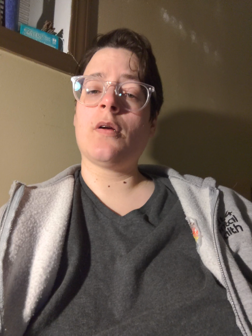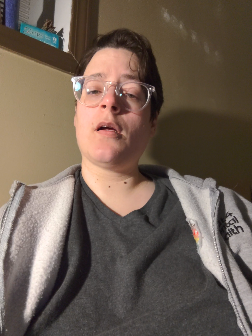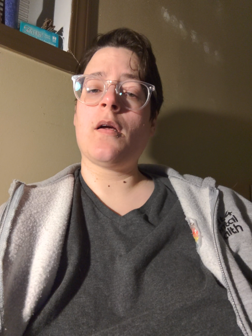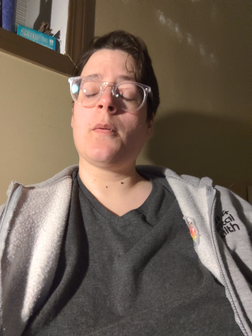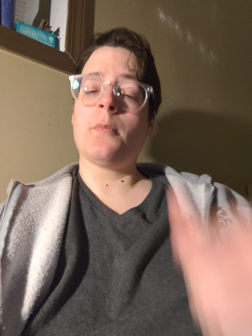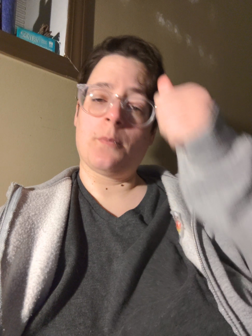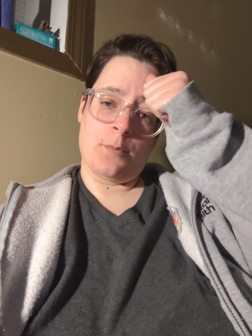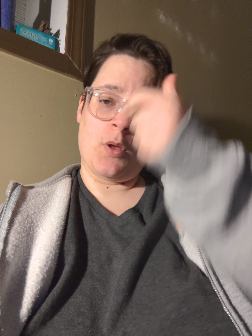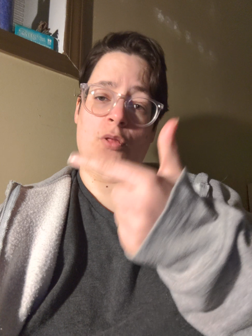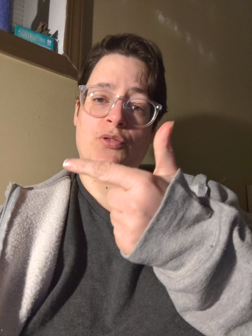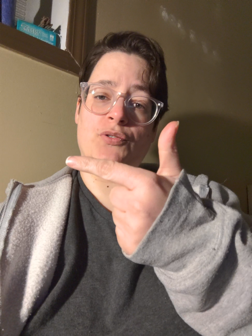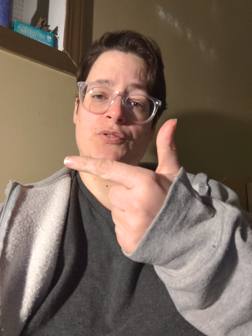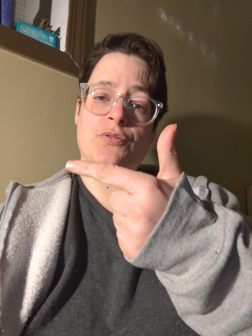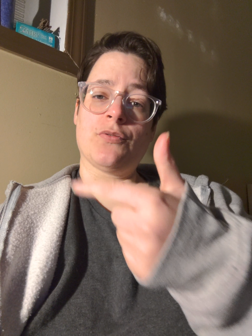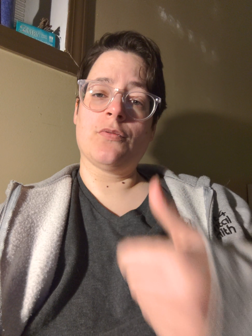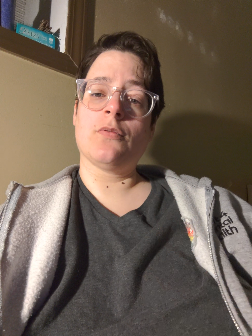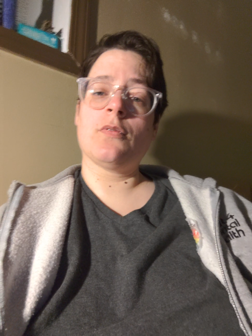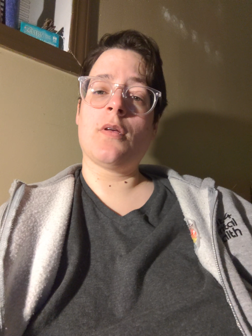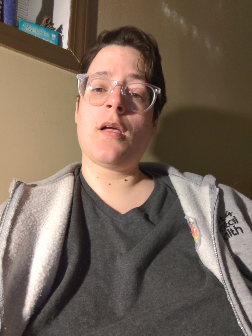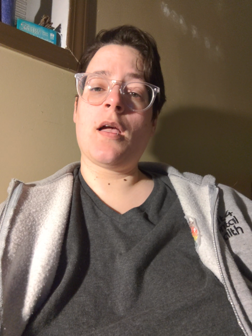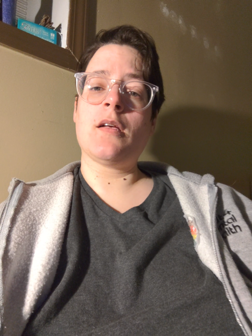brother